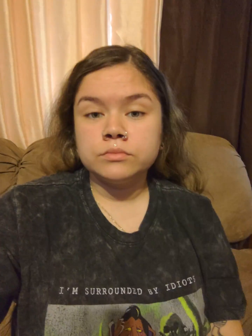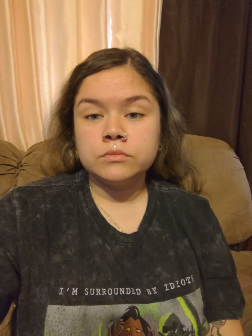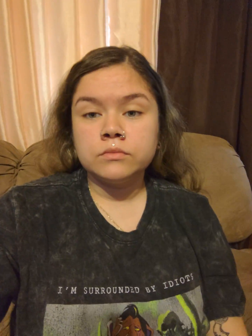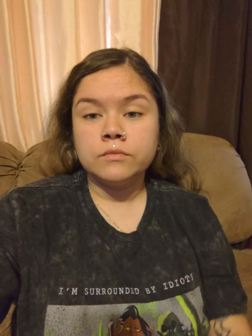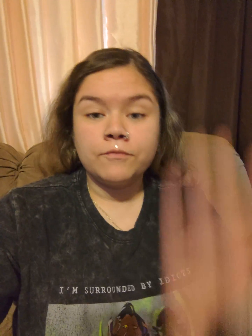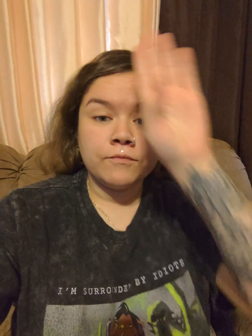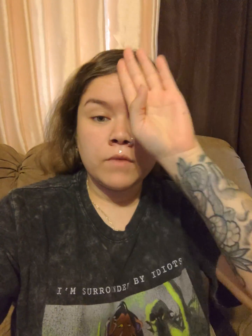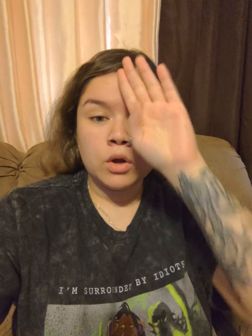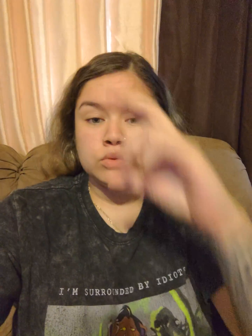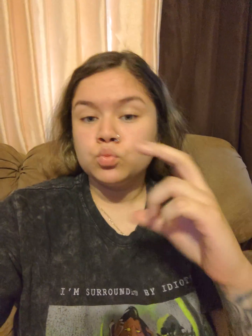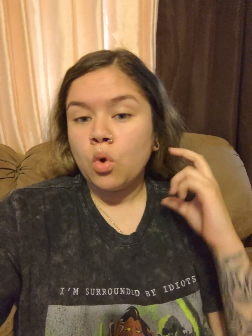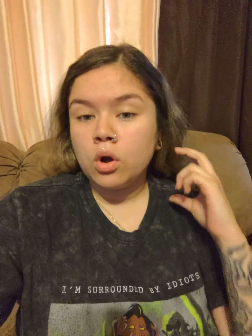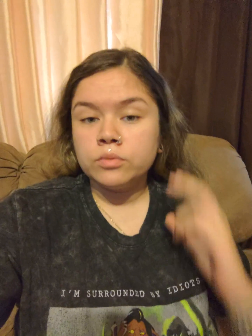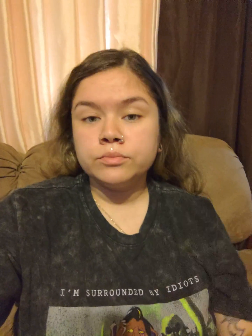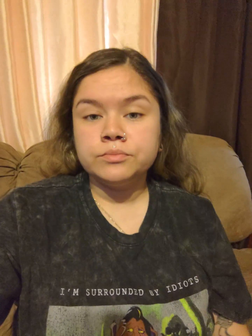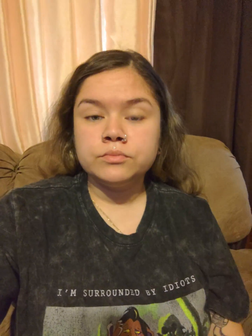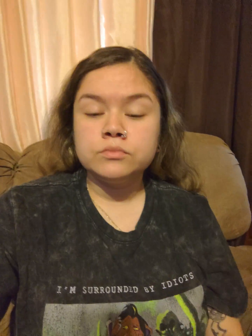fire truck